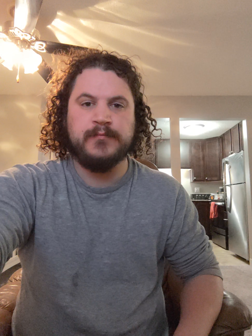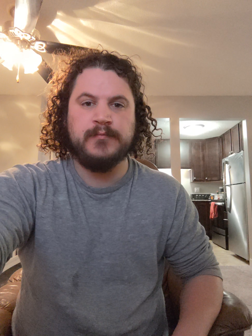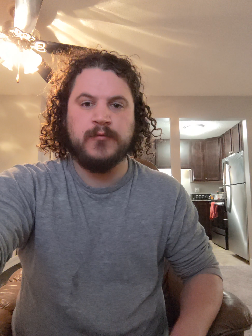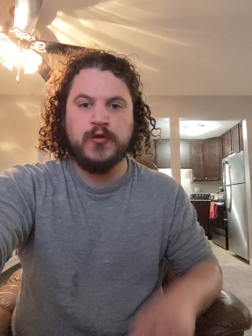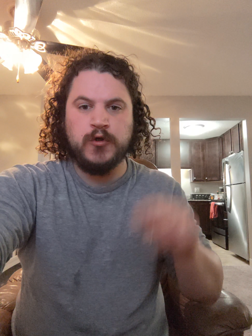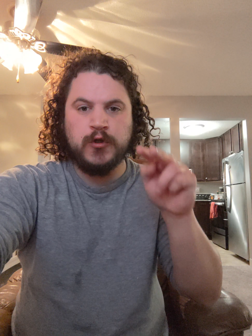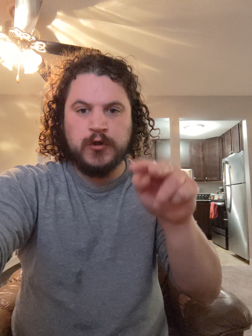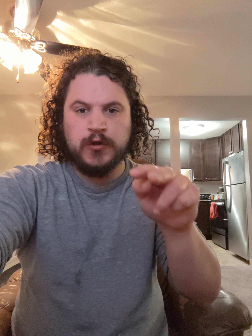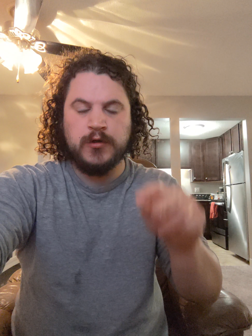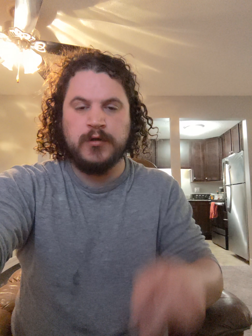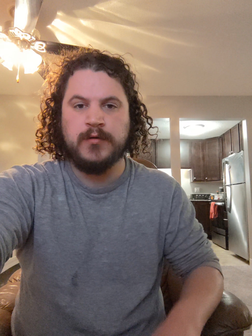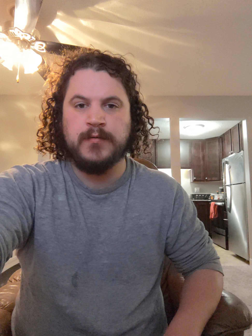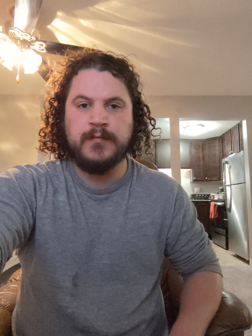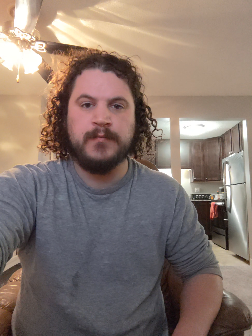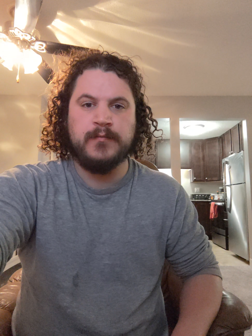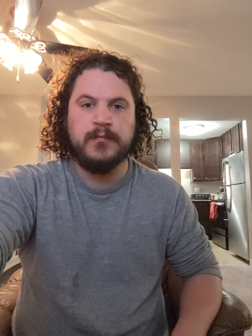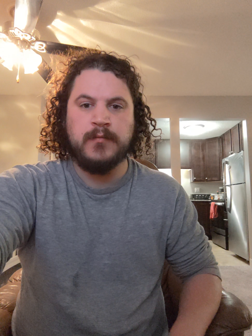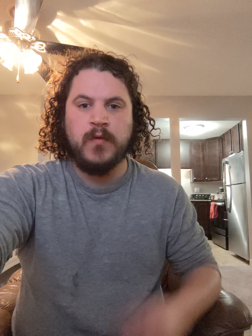look